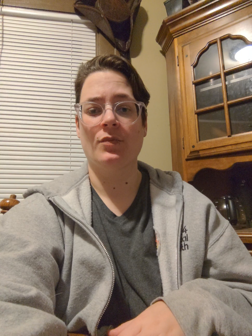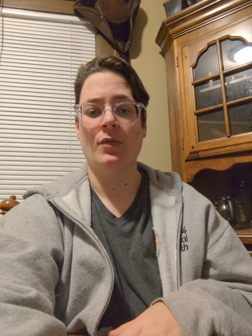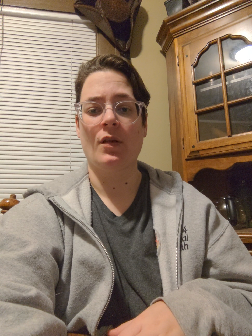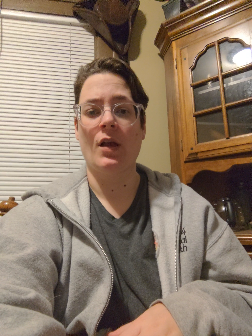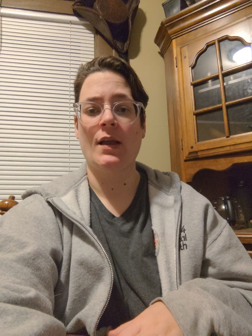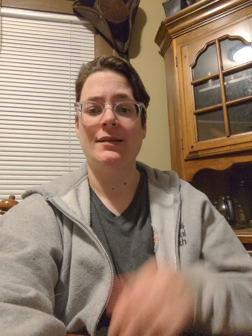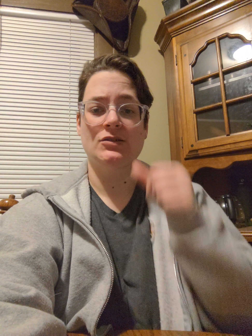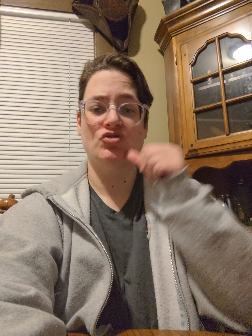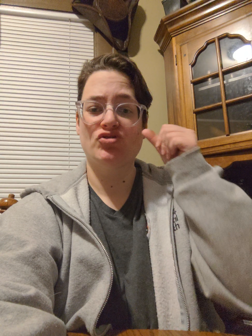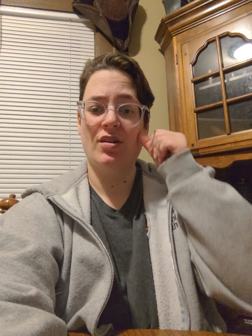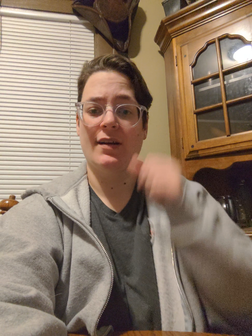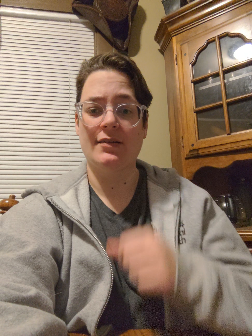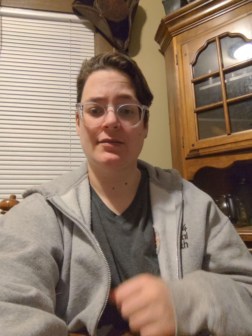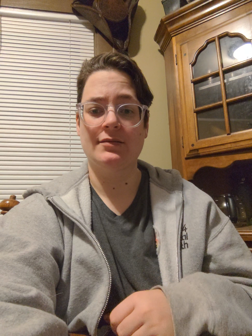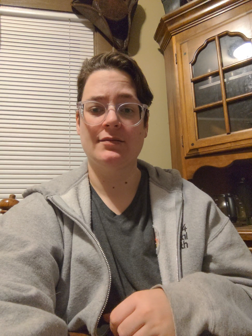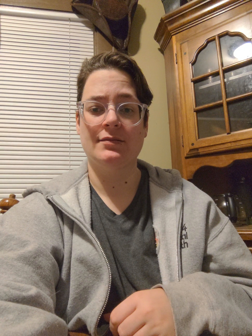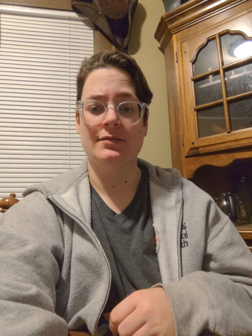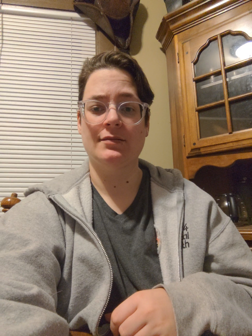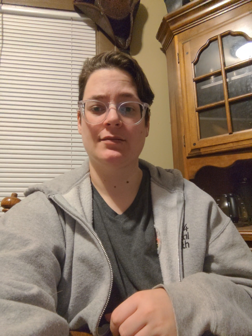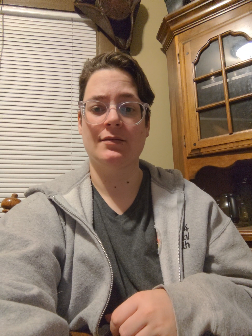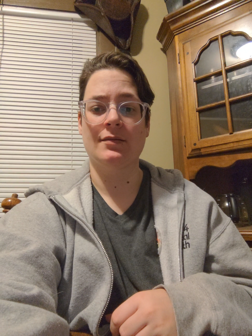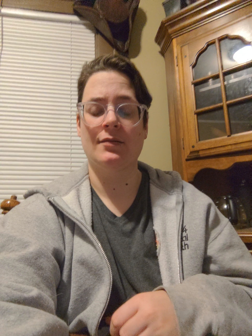yesterday